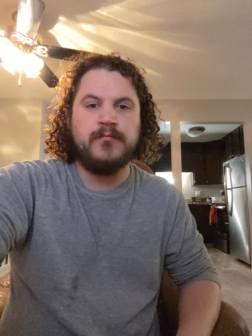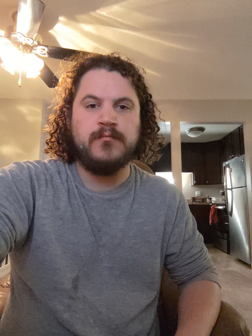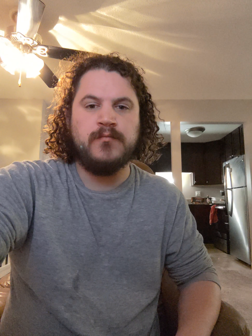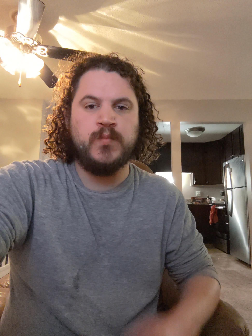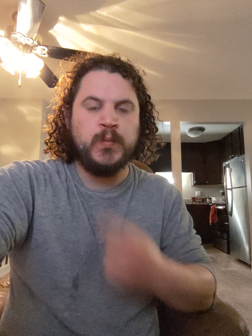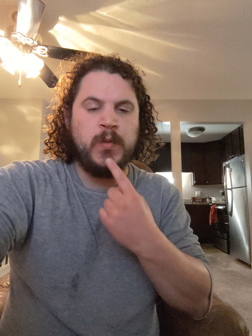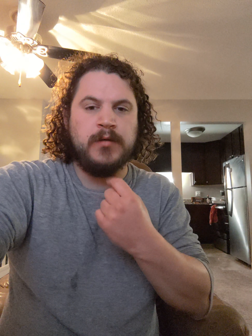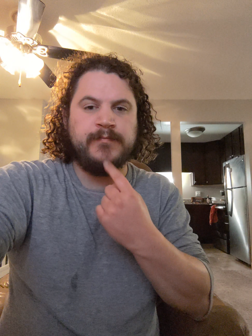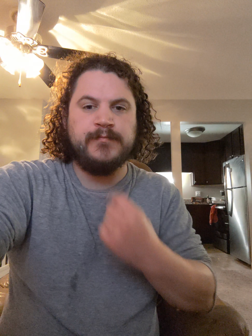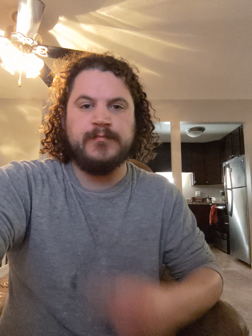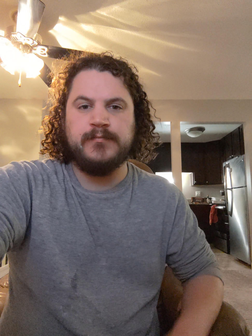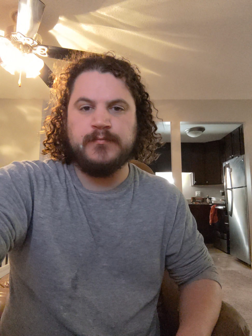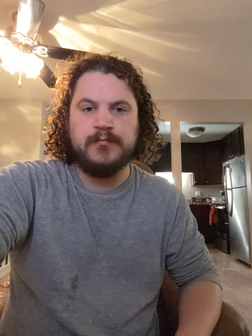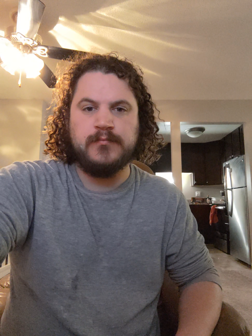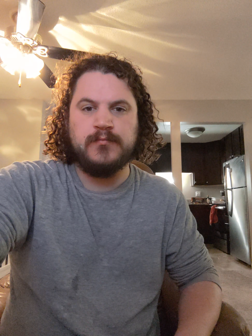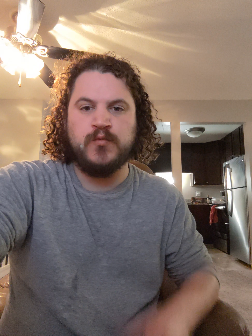red